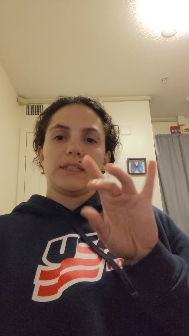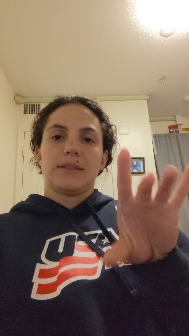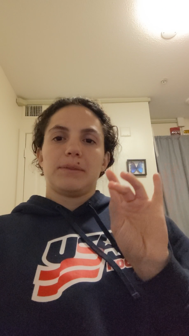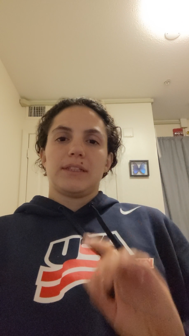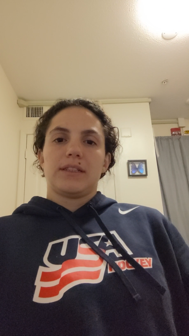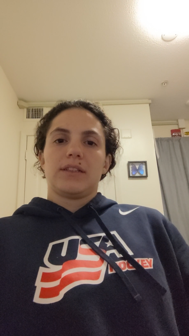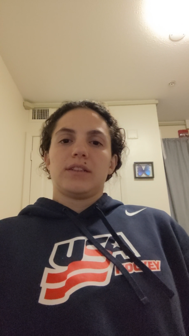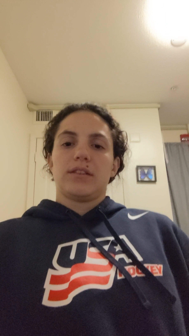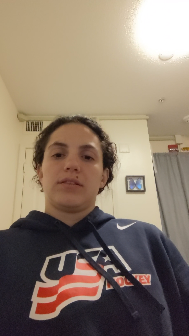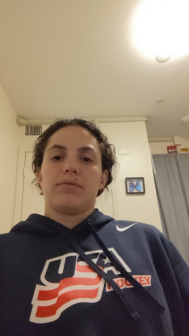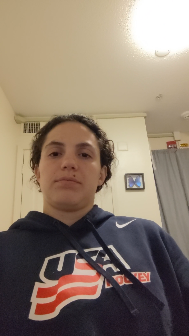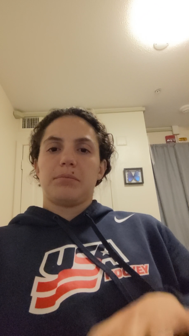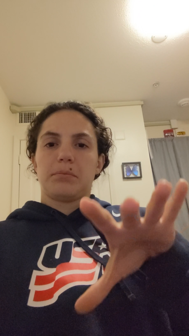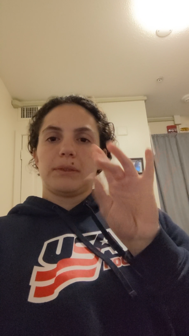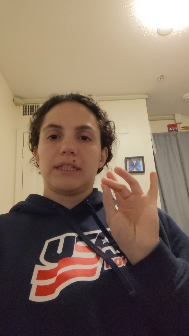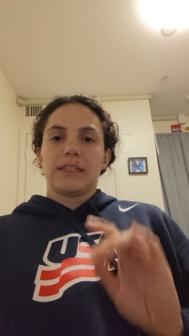pick